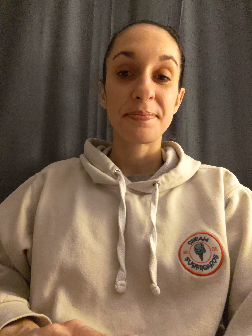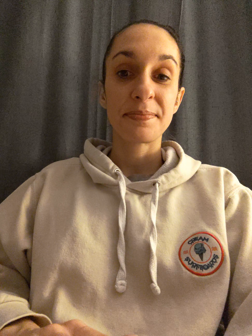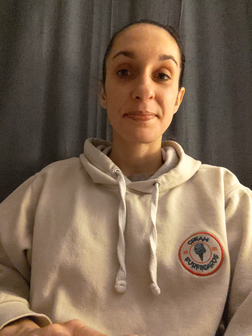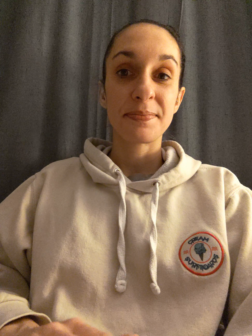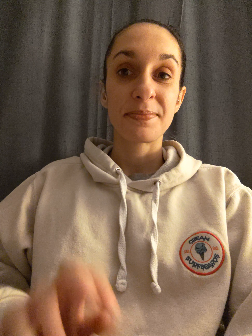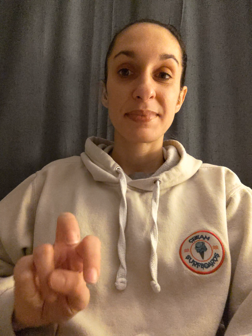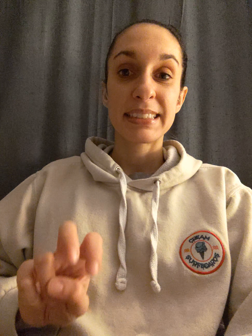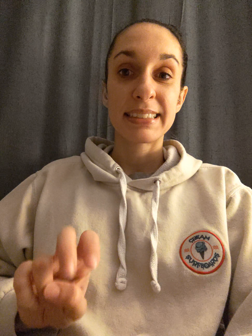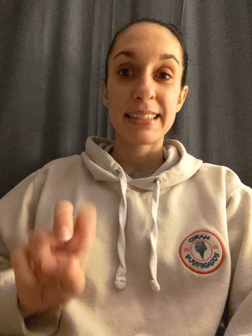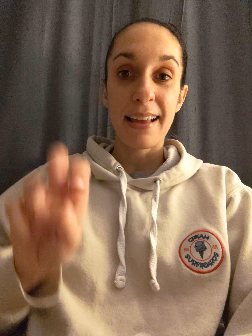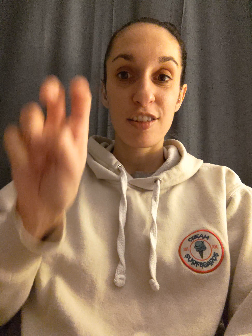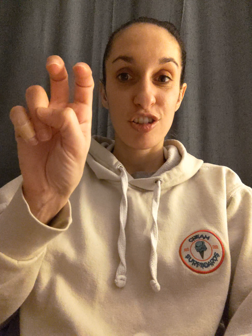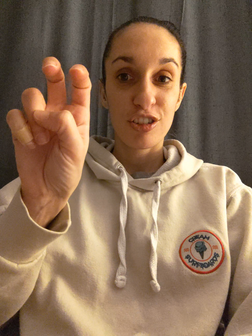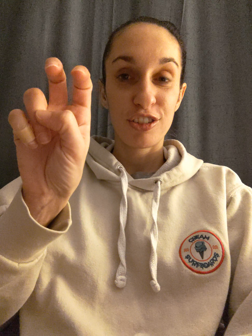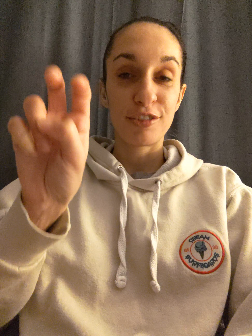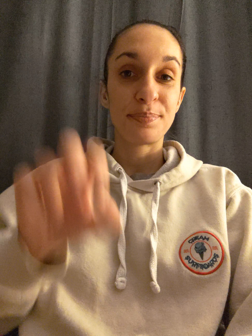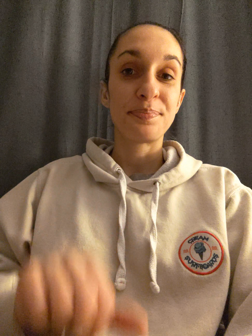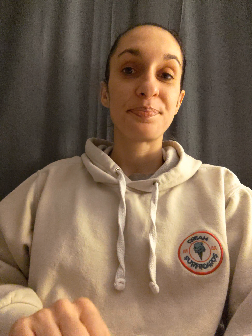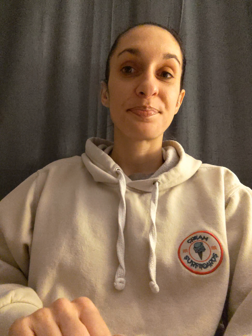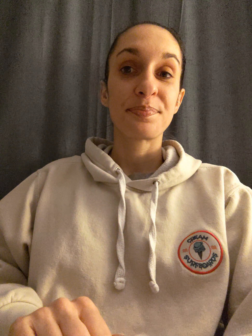stairs